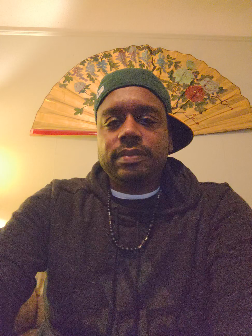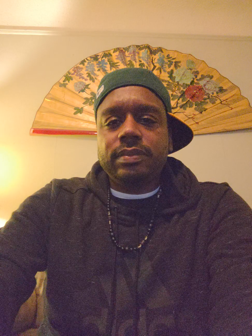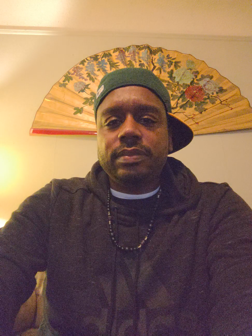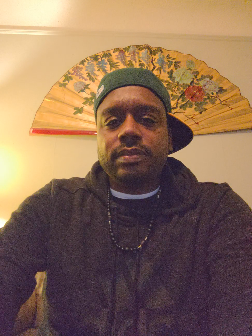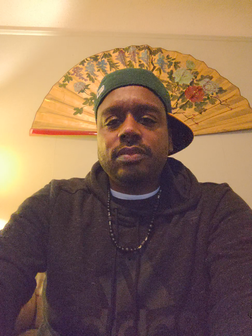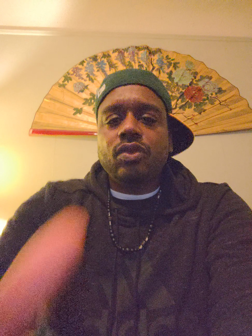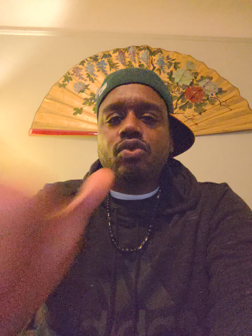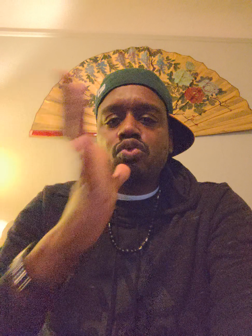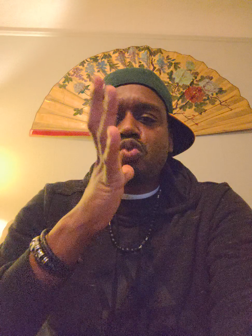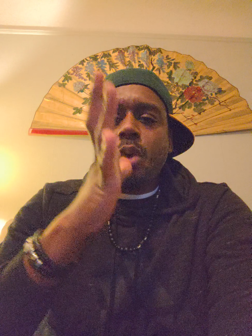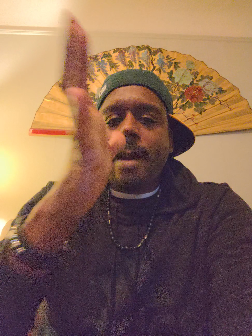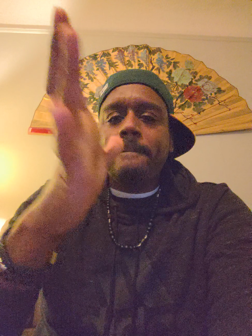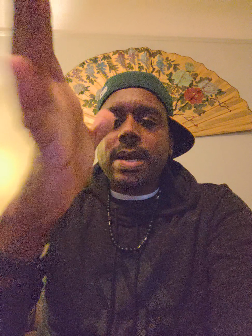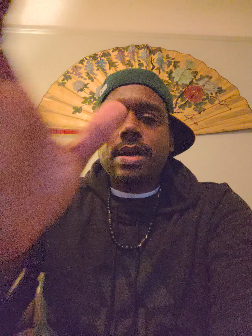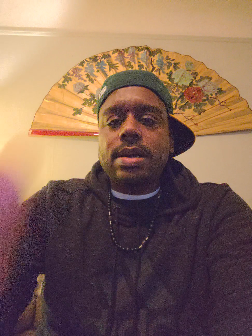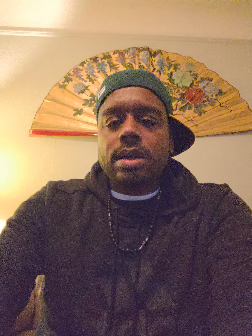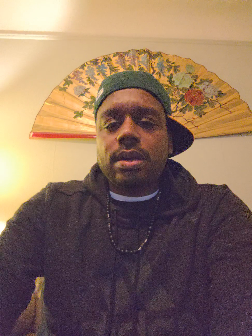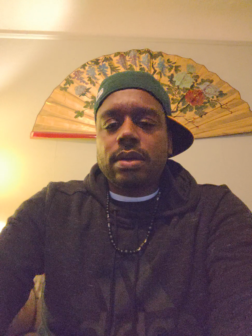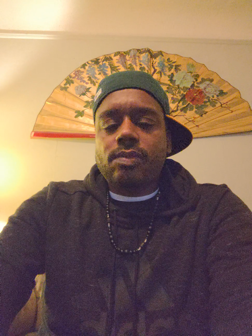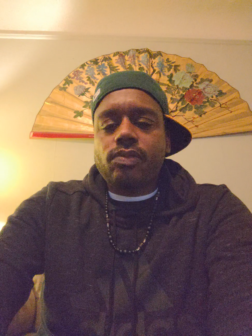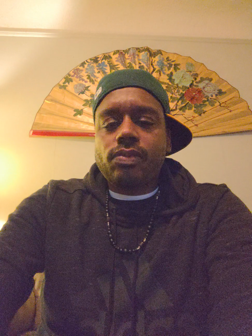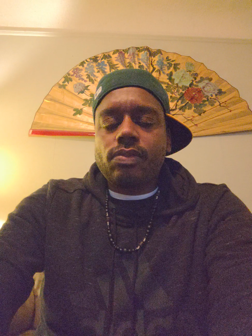grandma